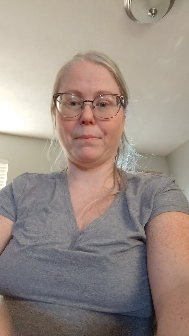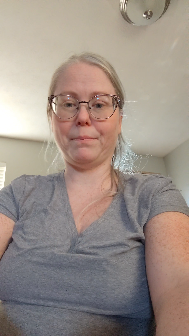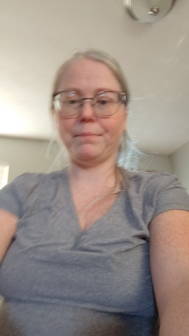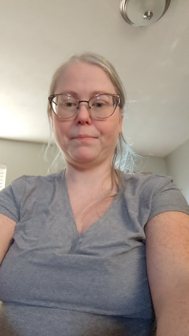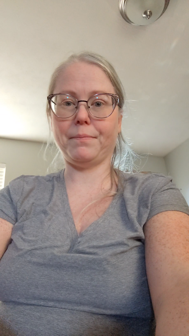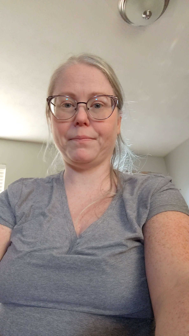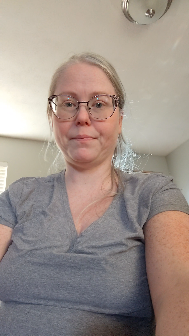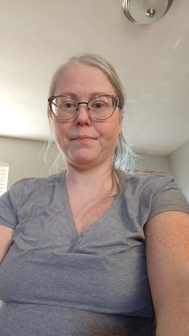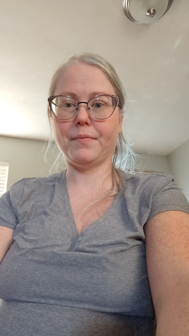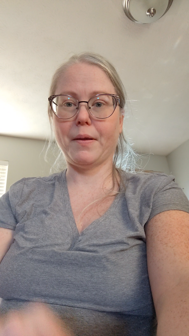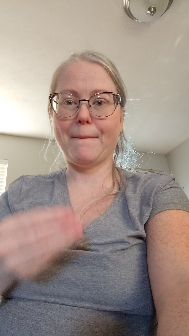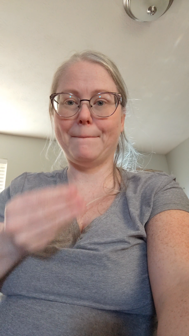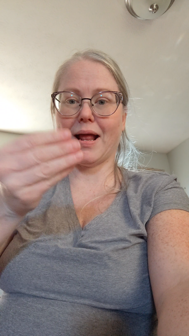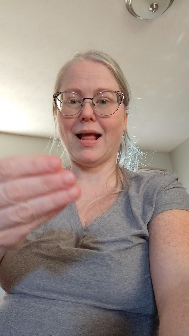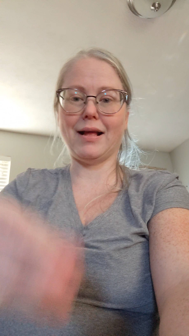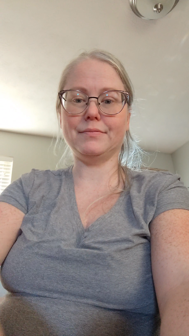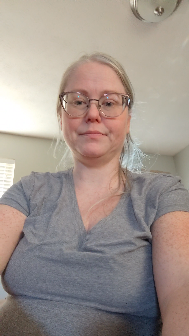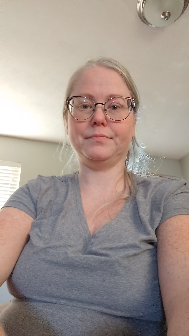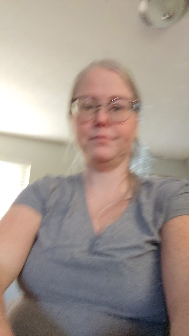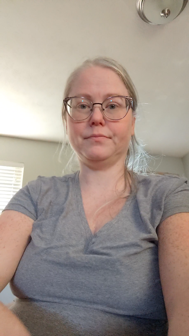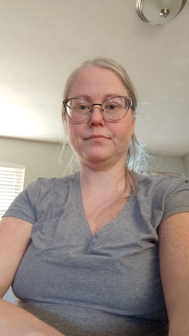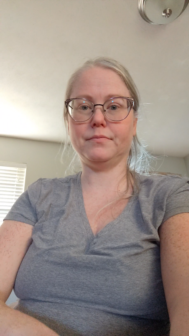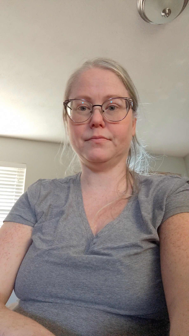buy